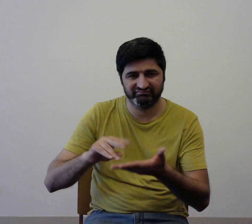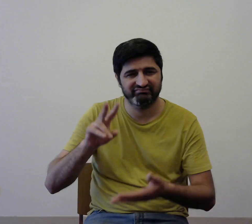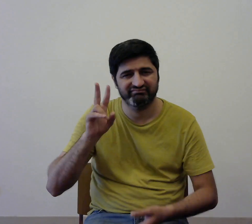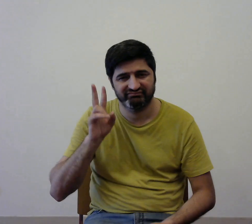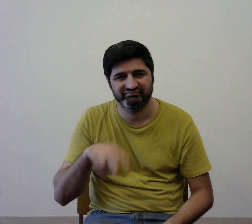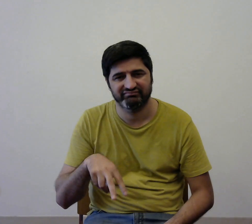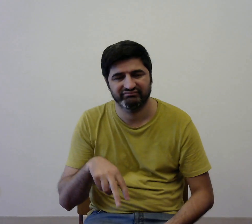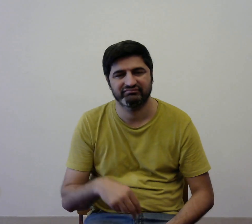bilmir